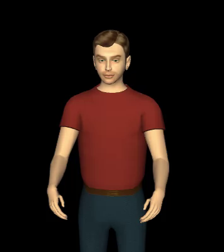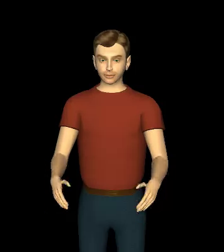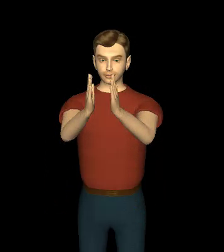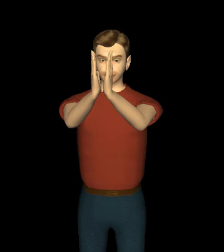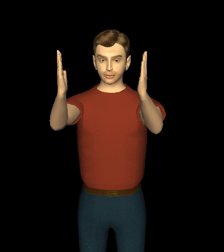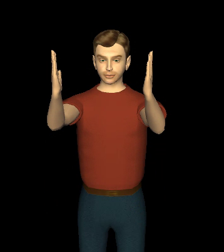مكتبة